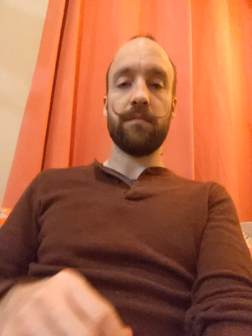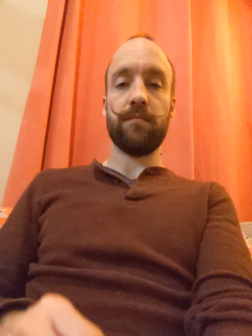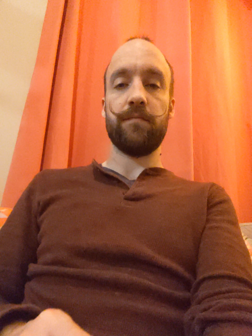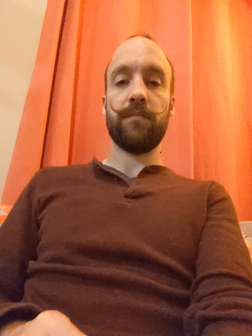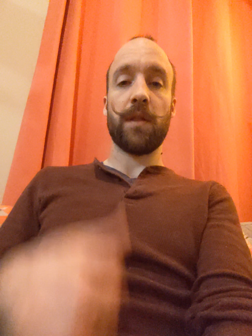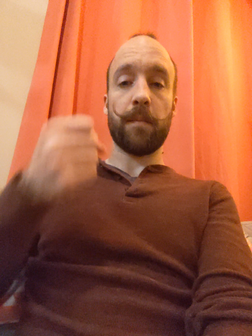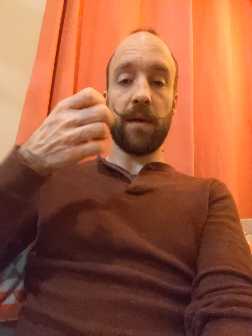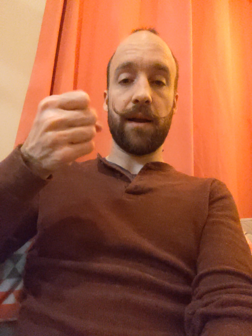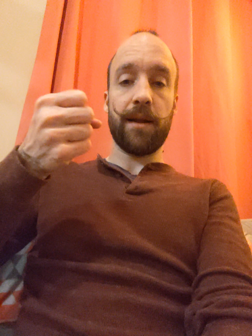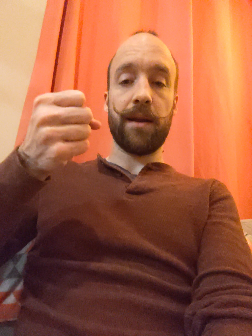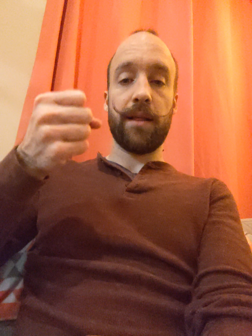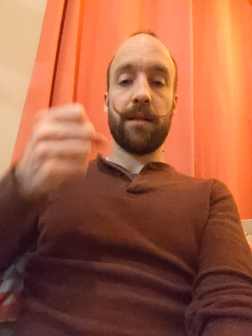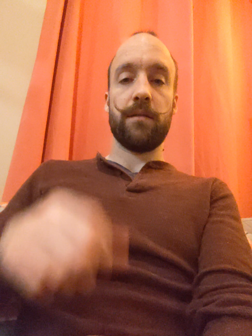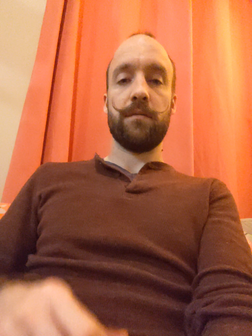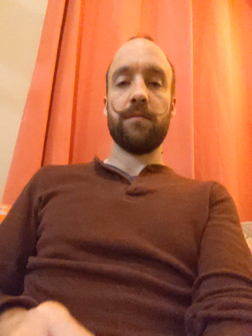milk